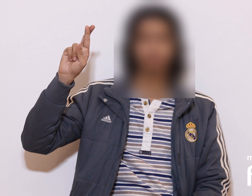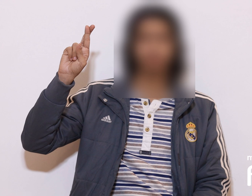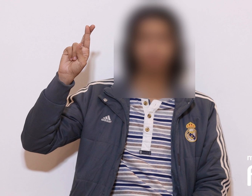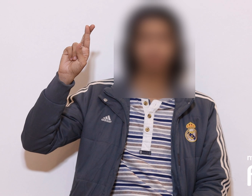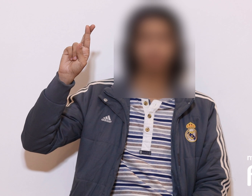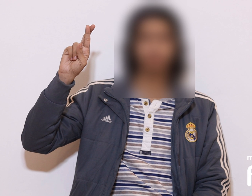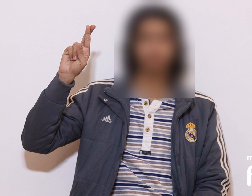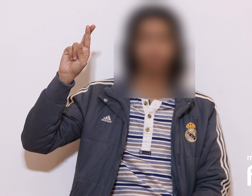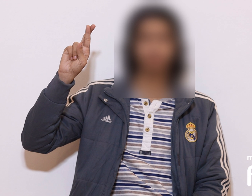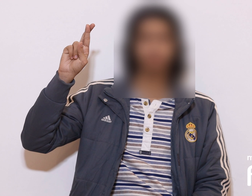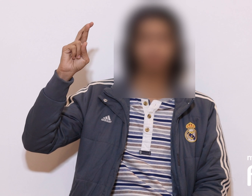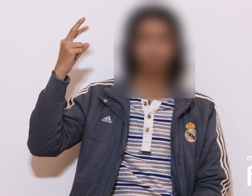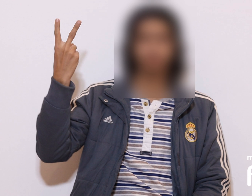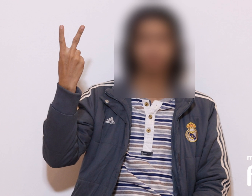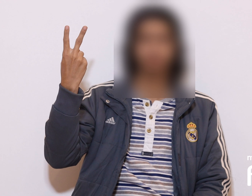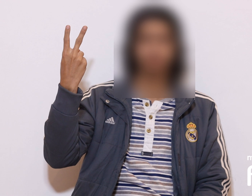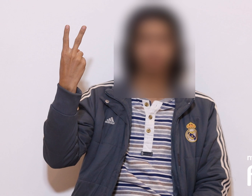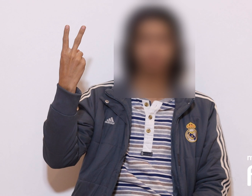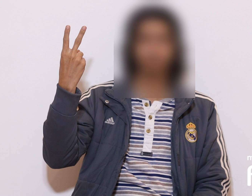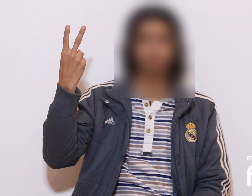ڑ